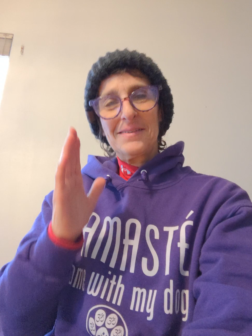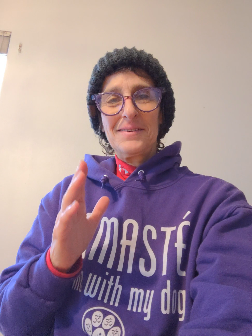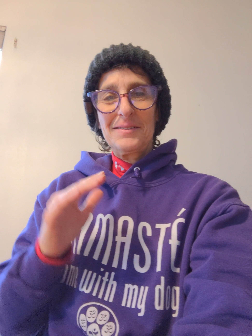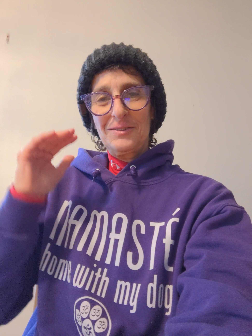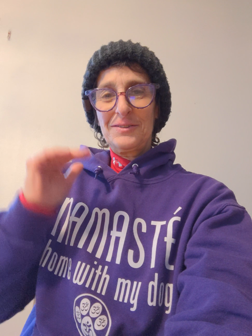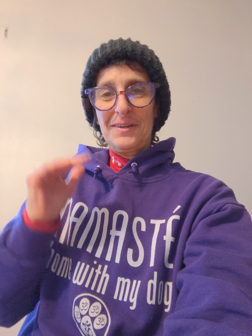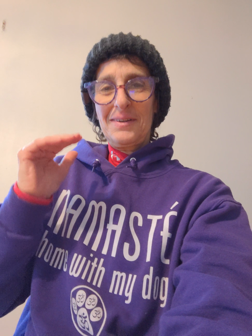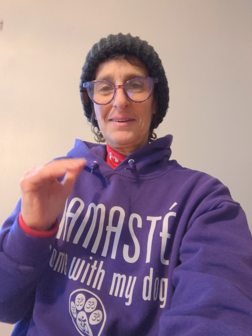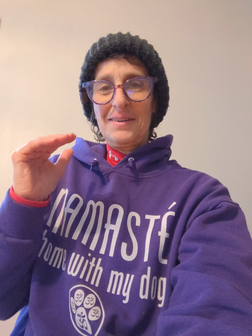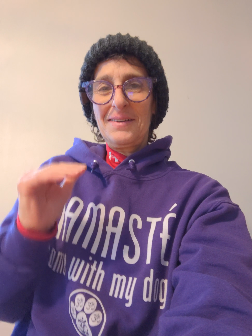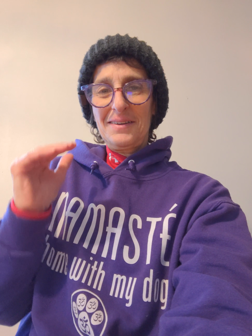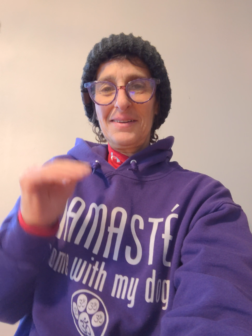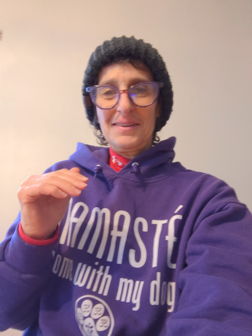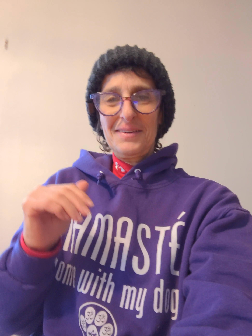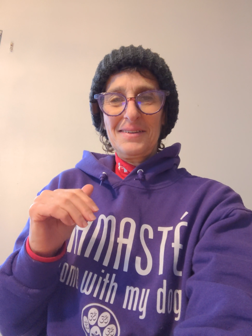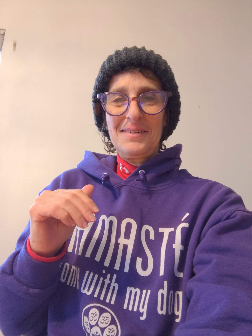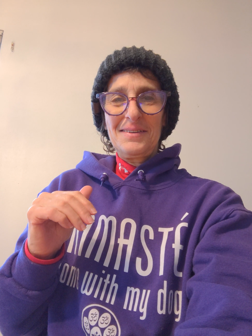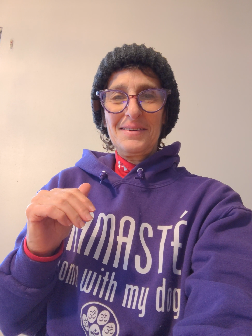child